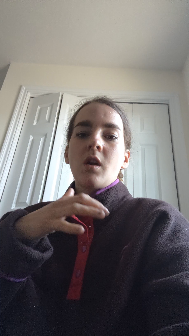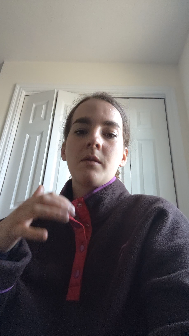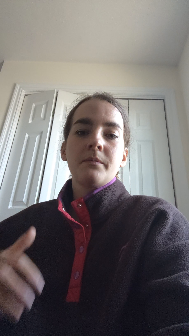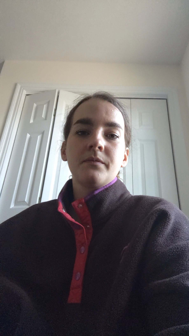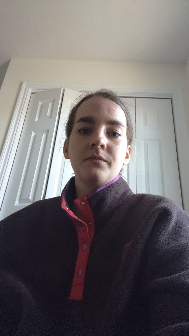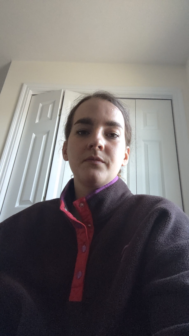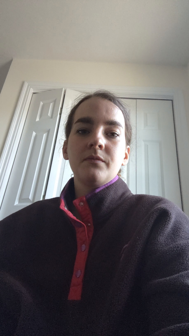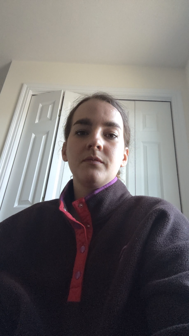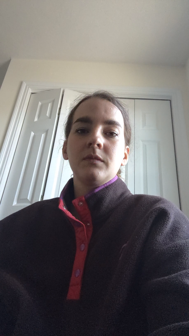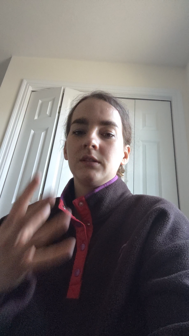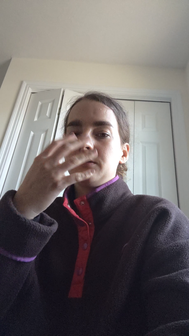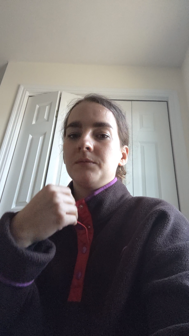asleep